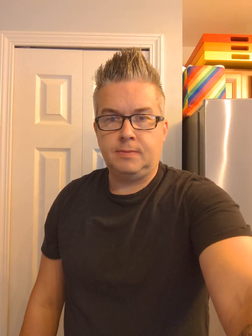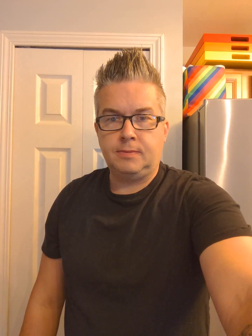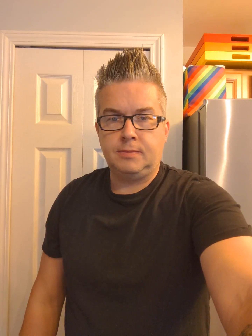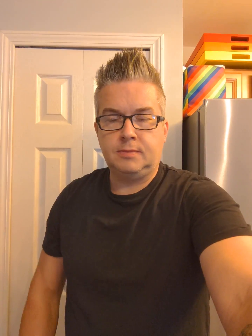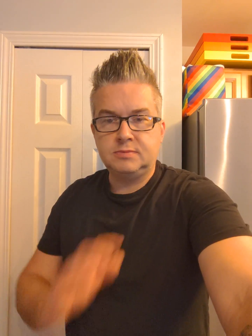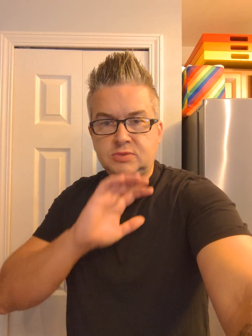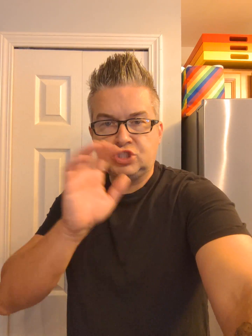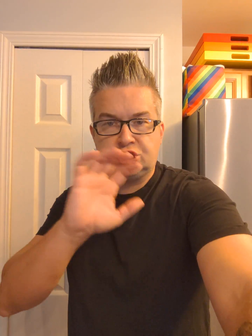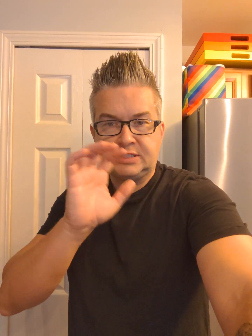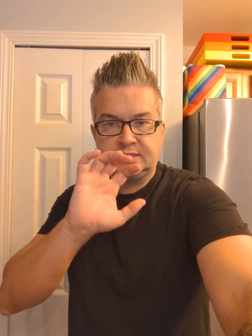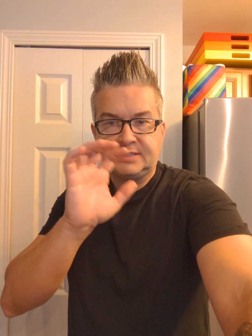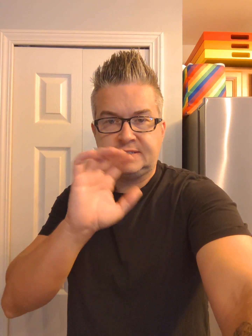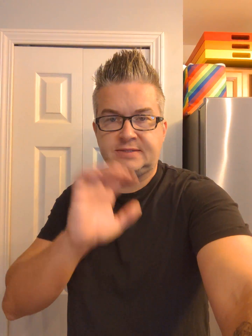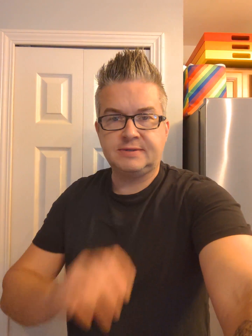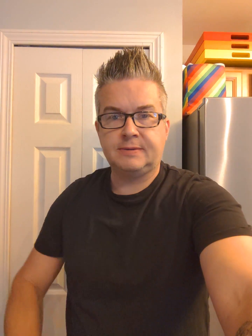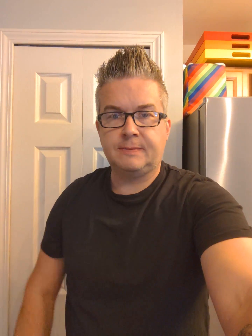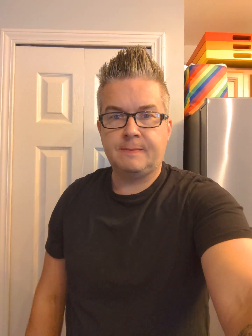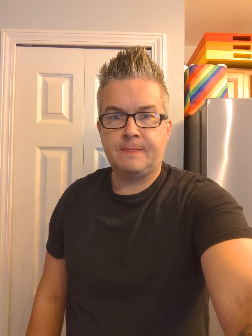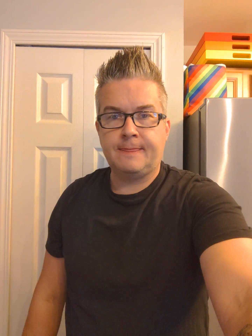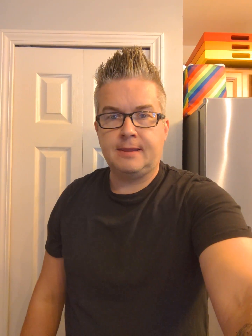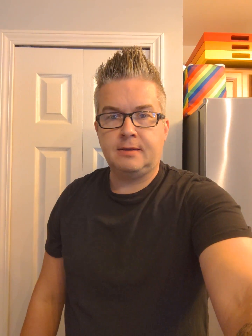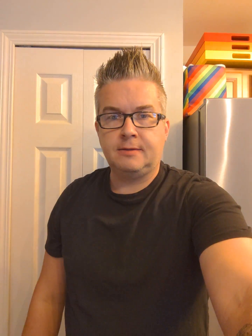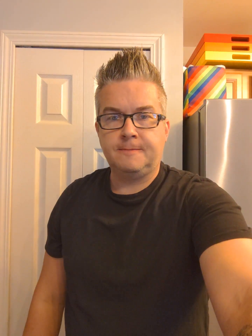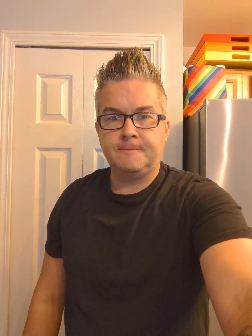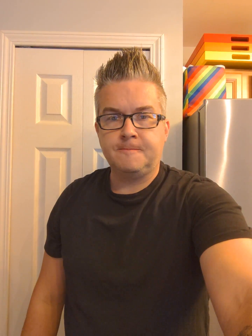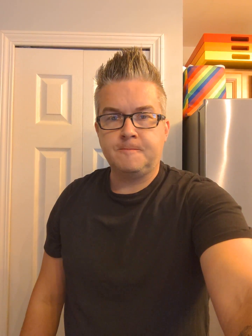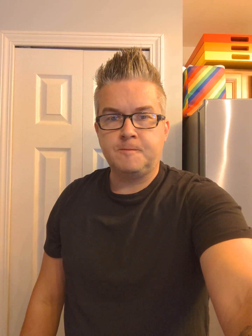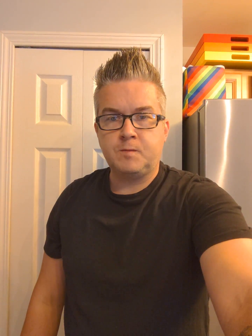cheese